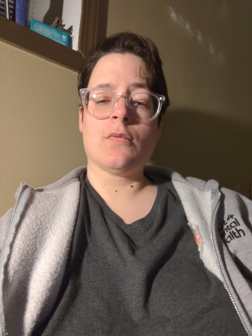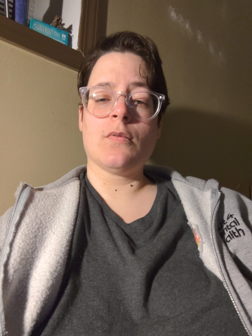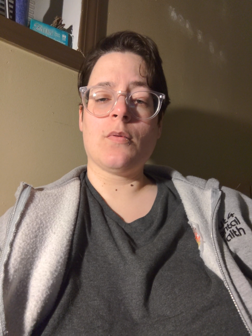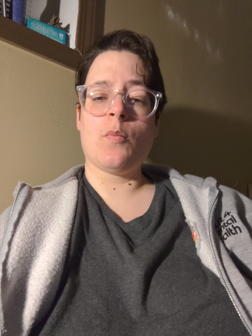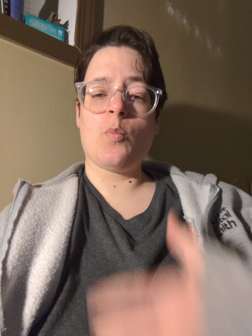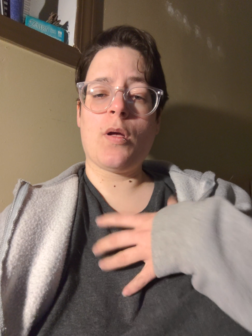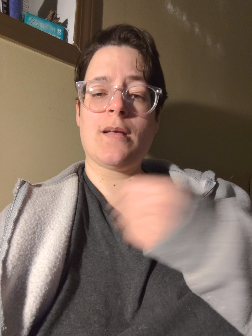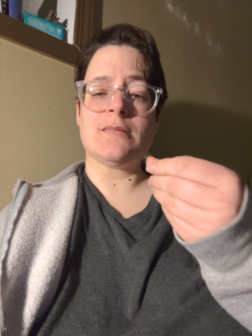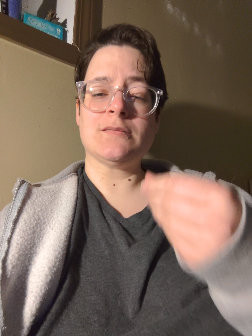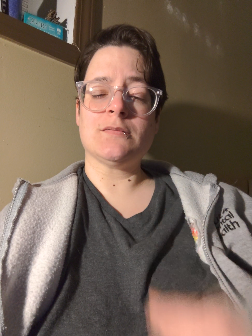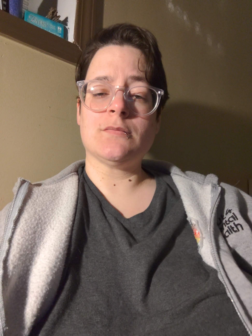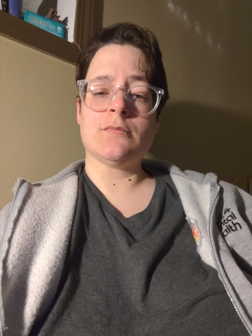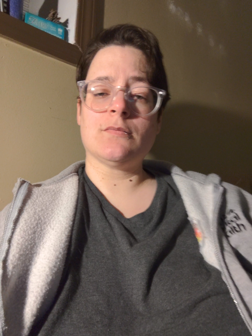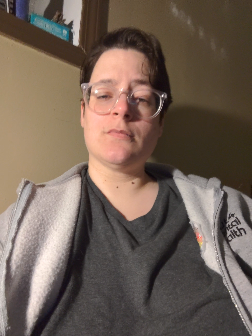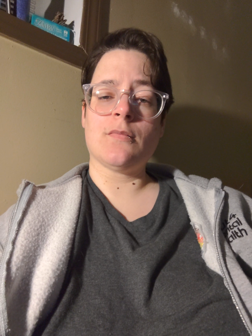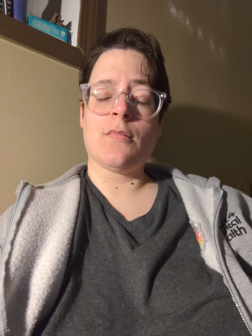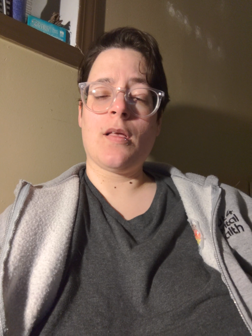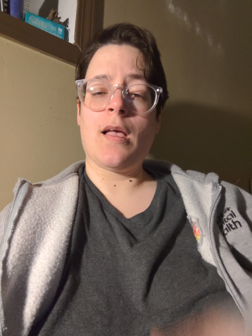white